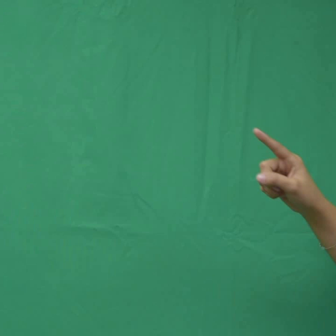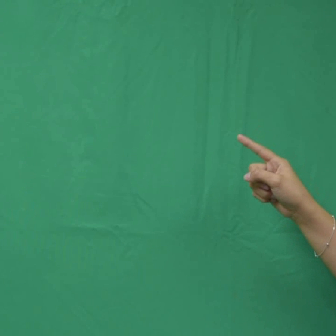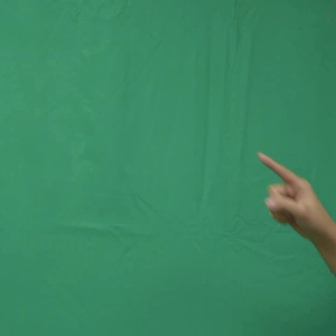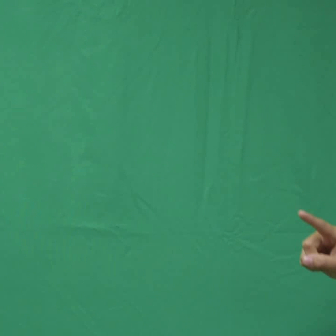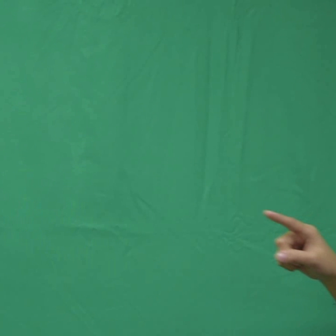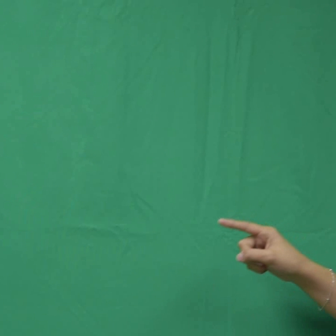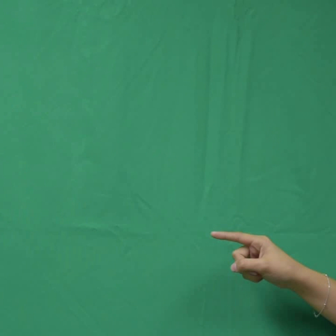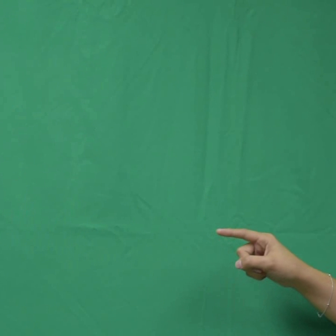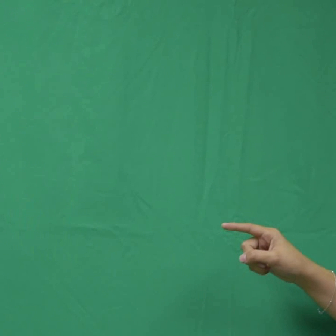Z